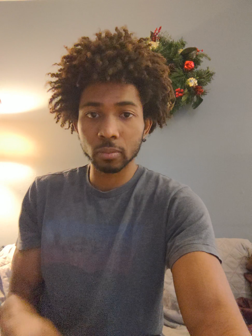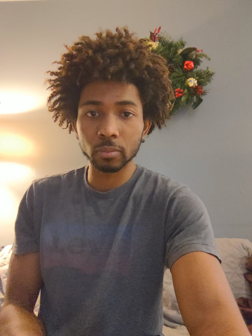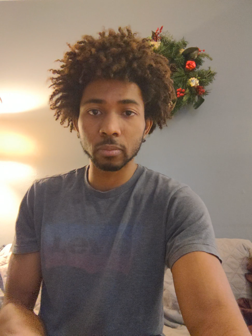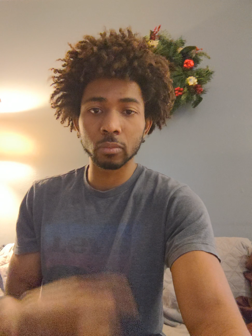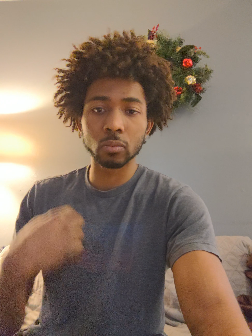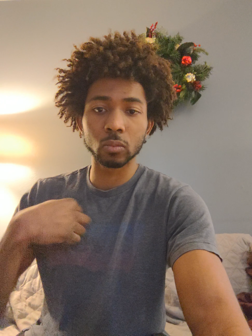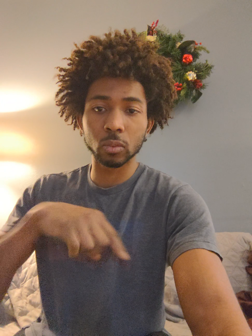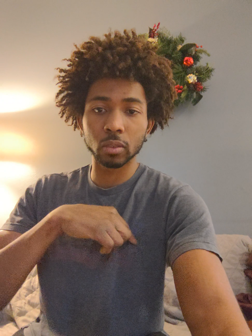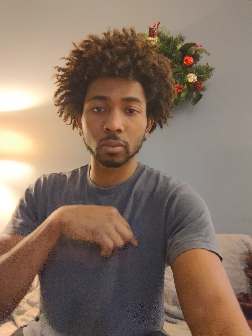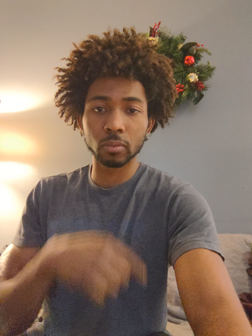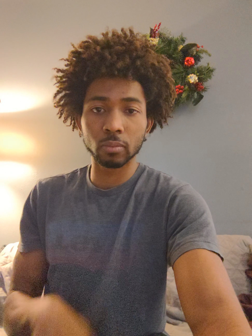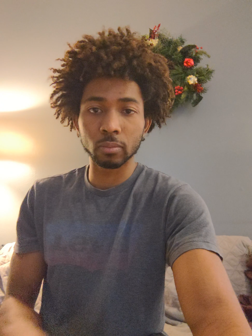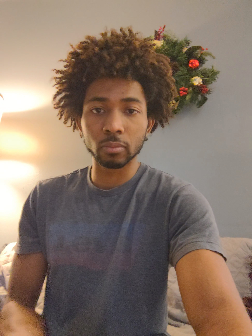we